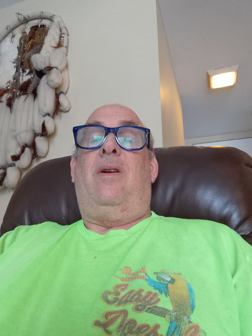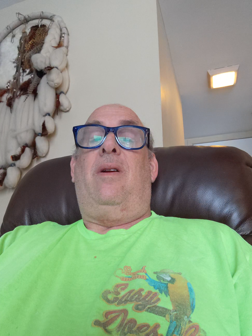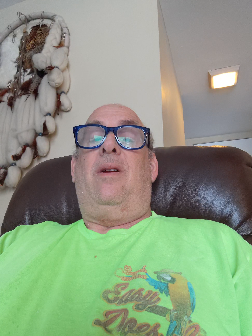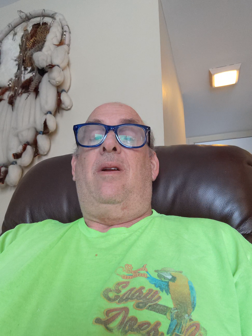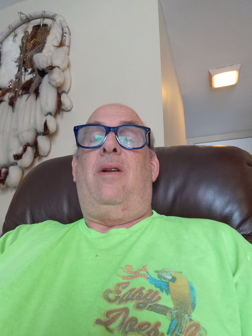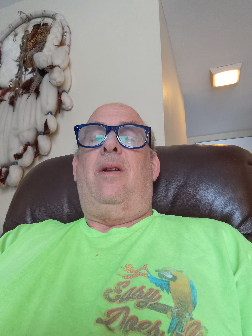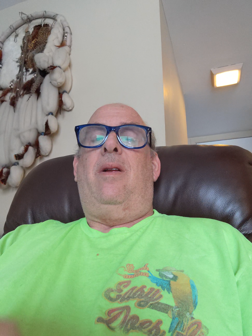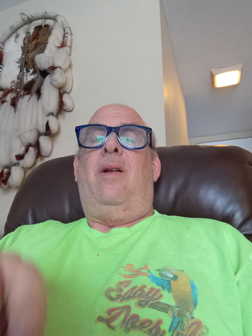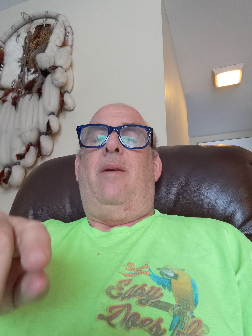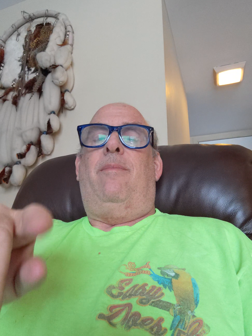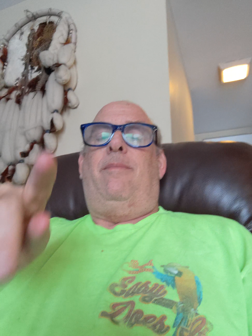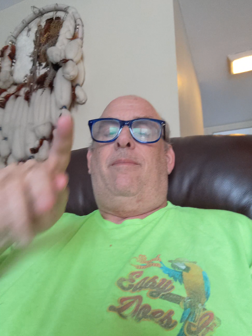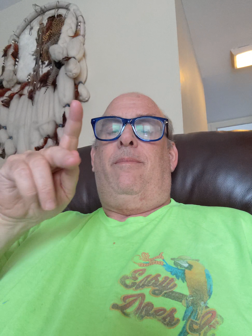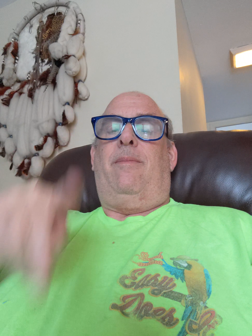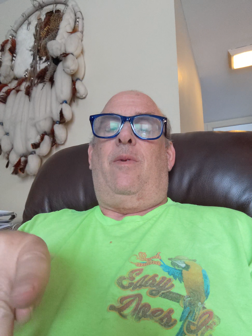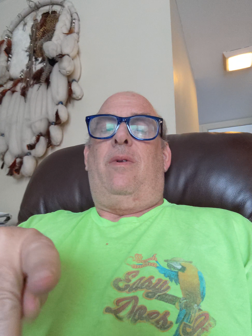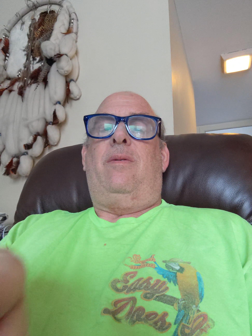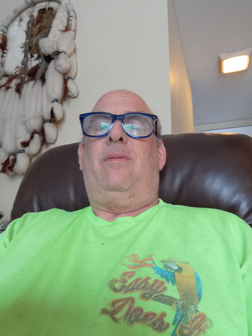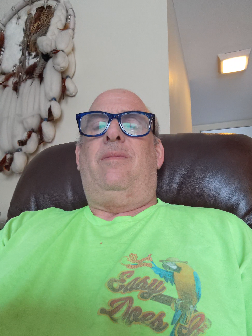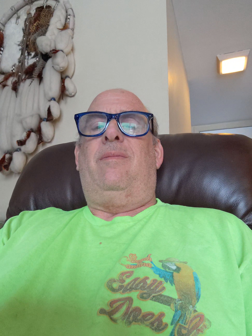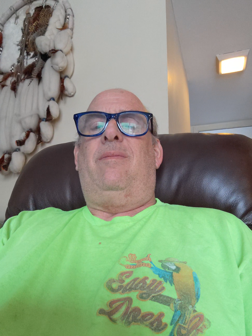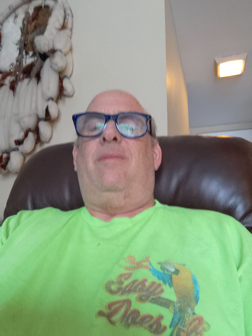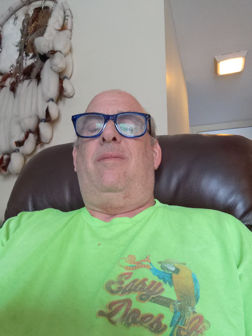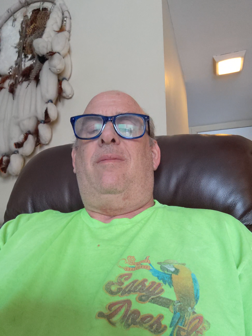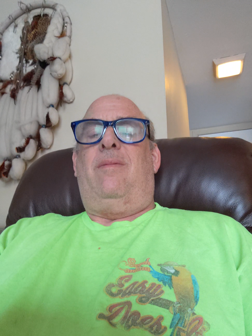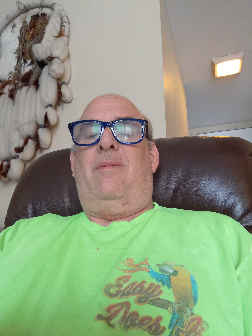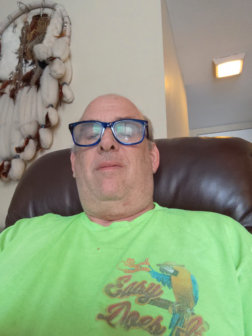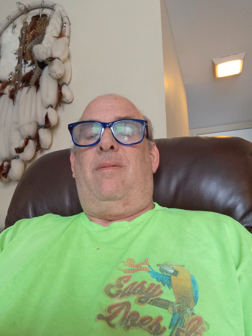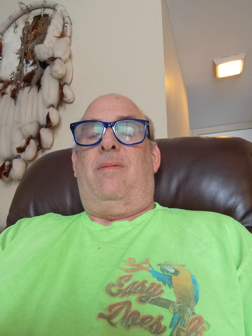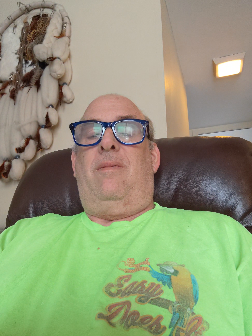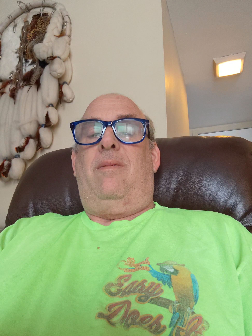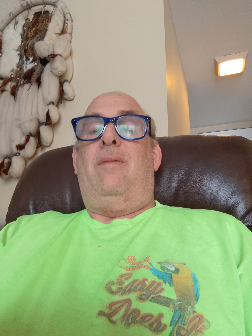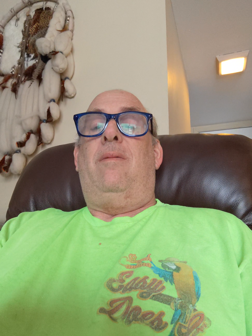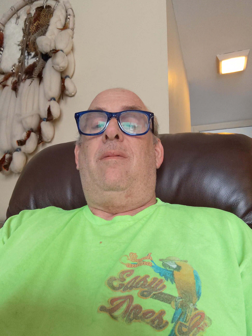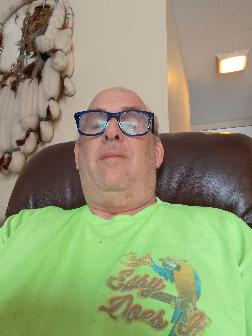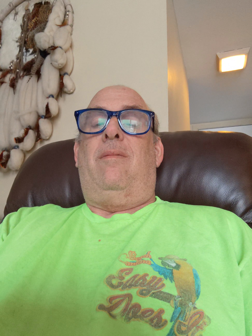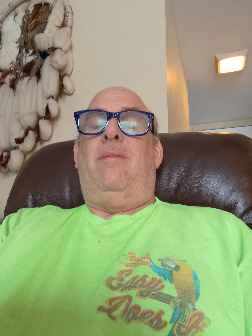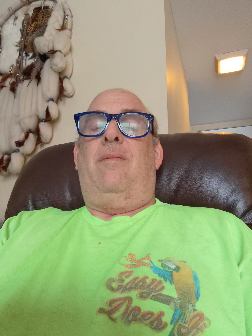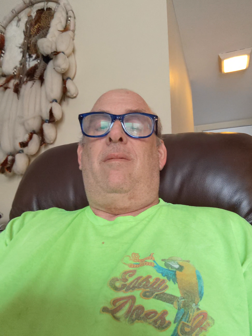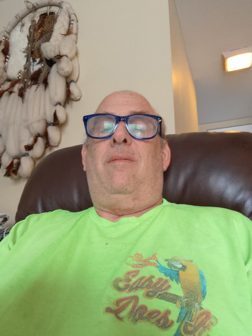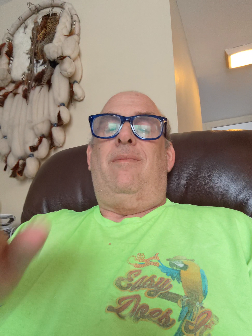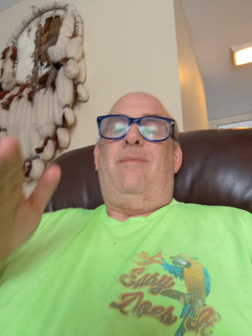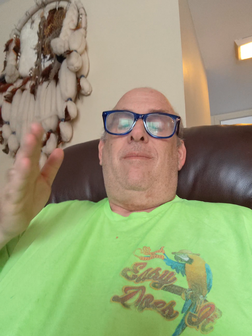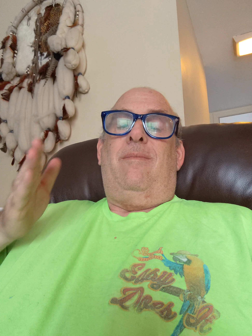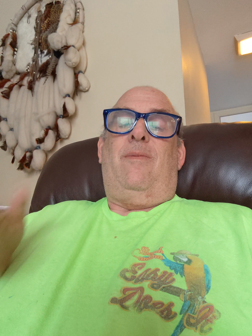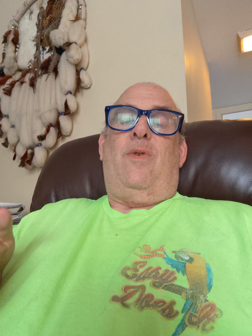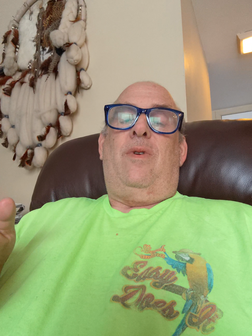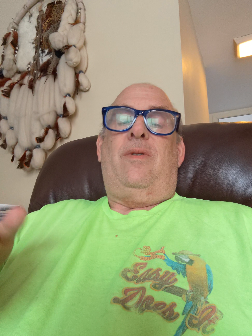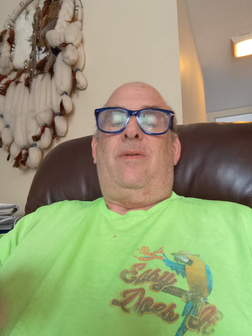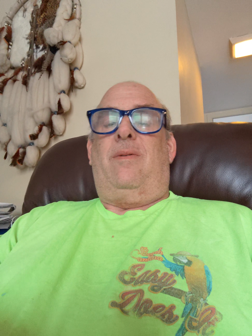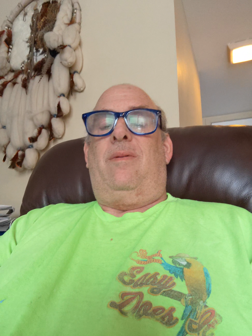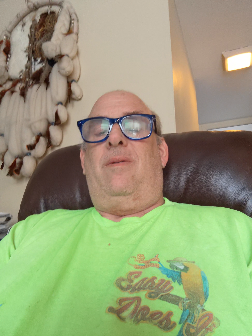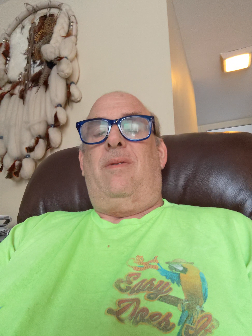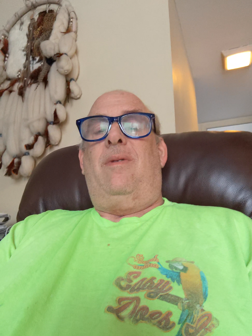person